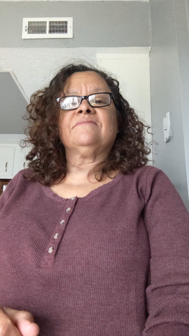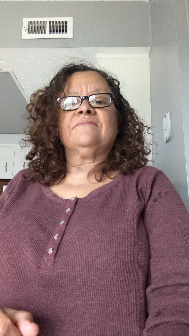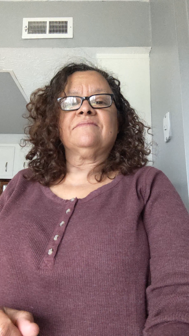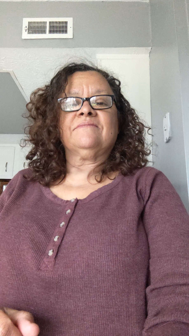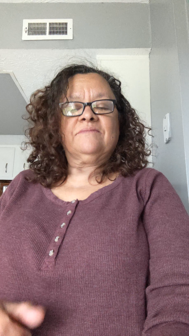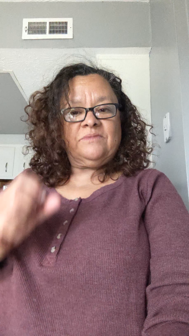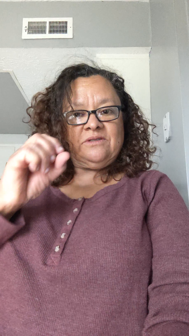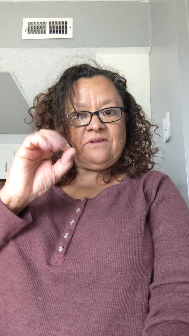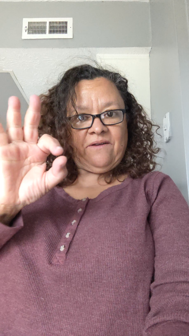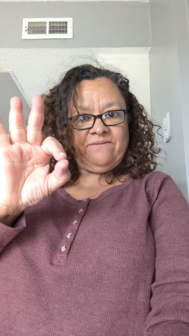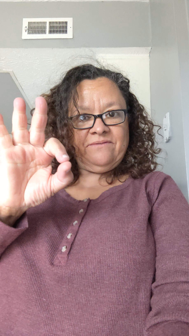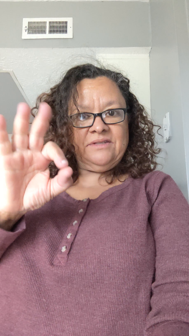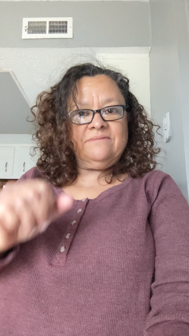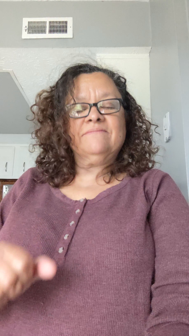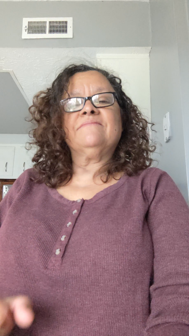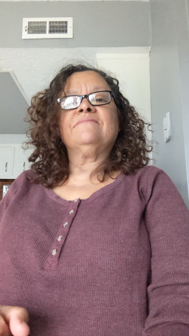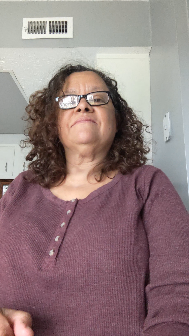of